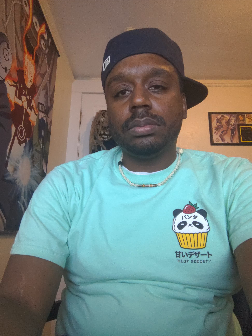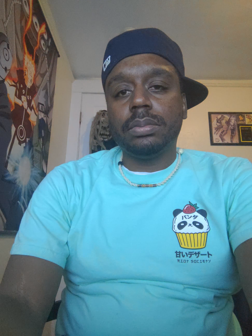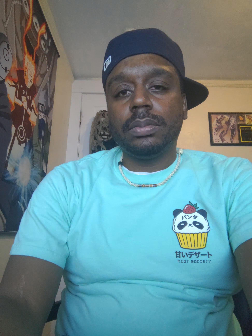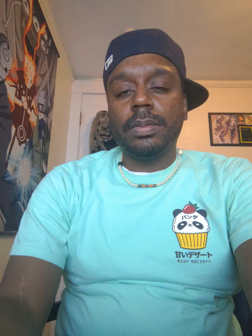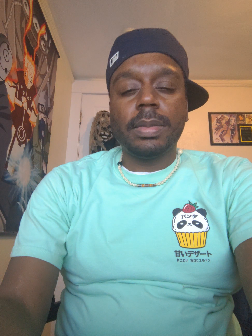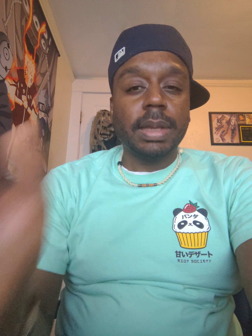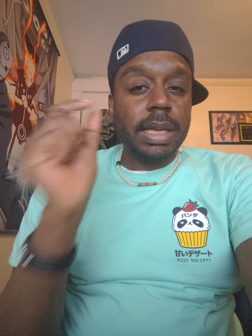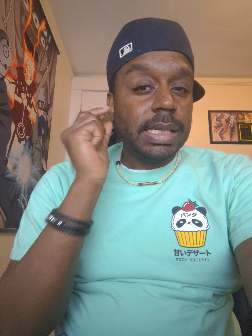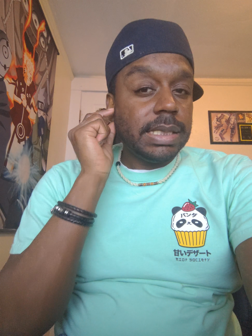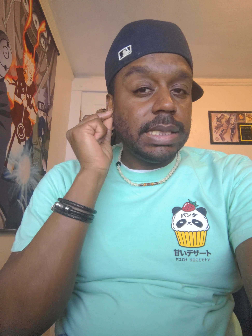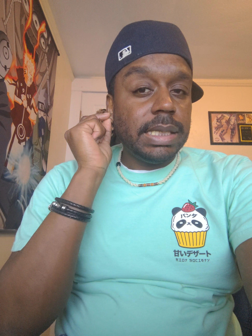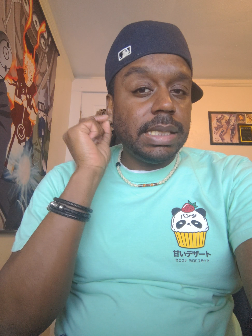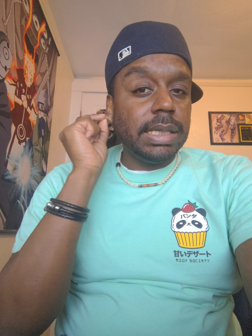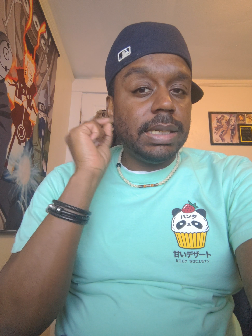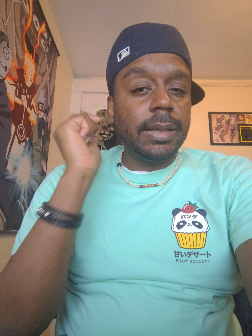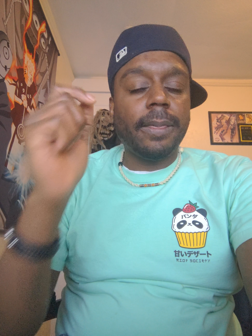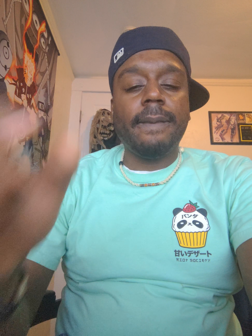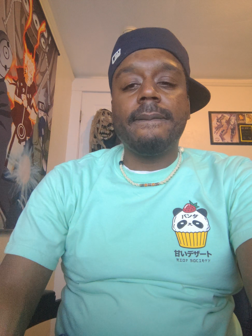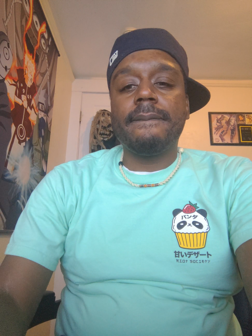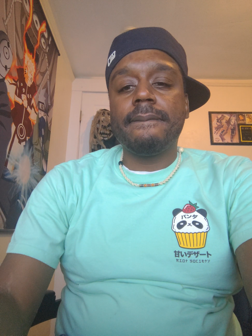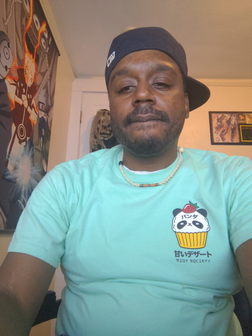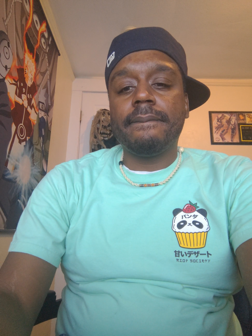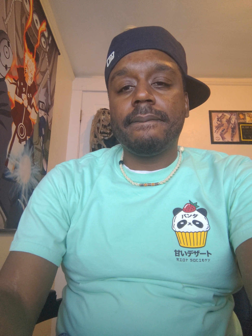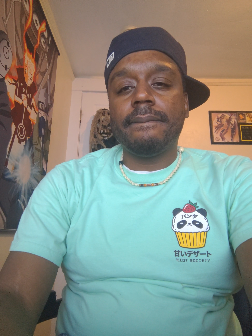ear